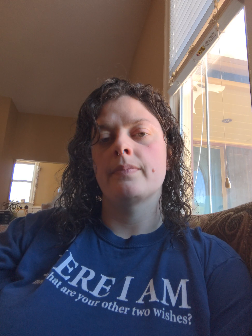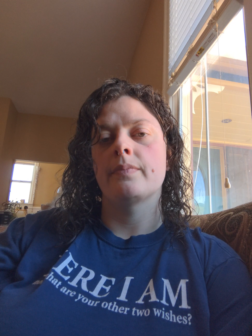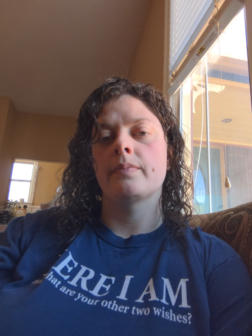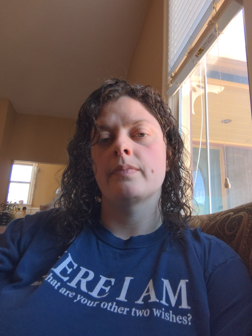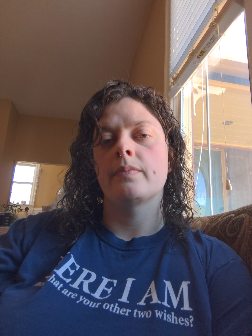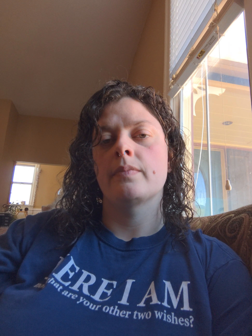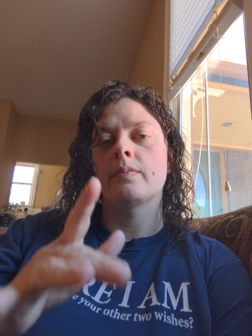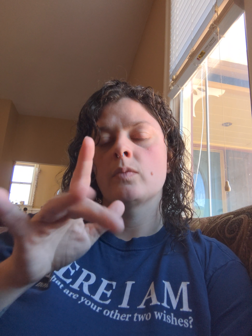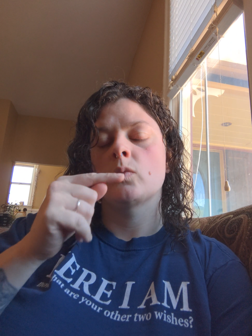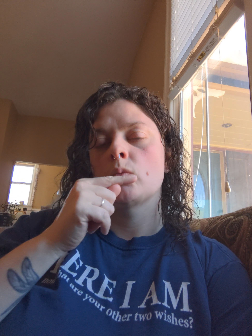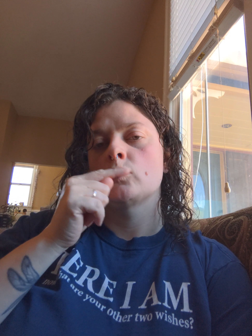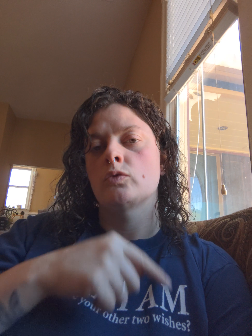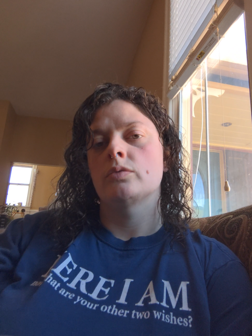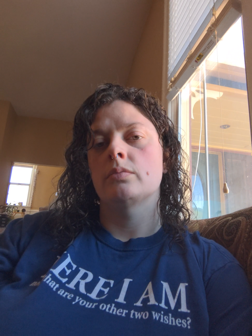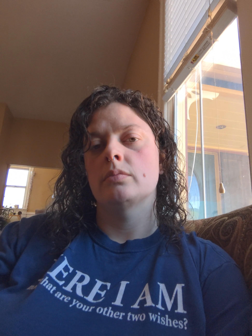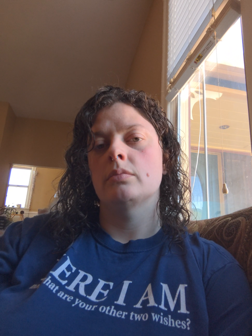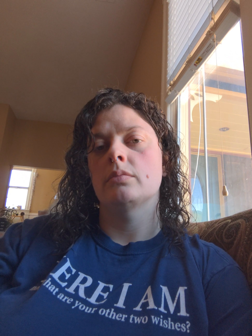toothbrush